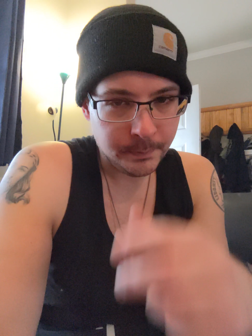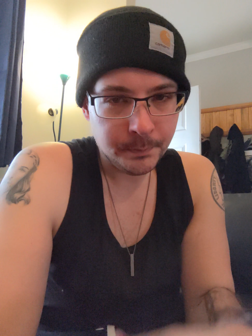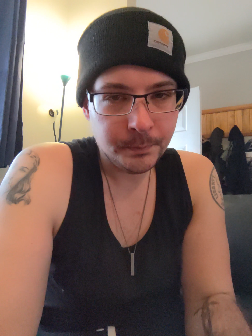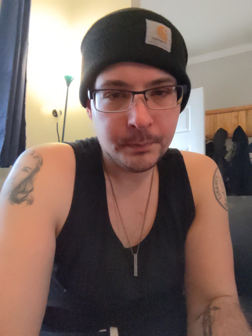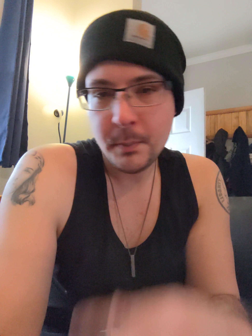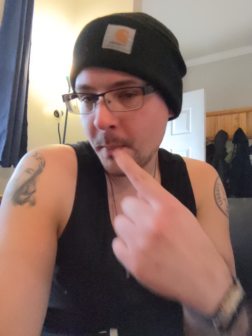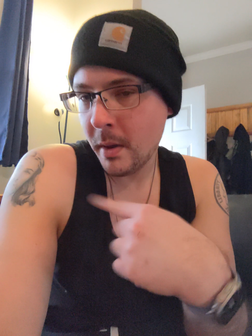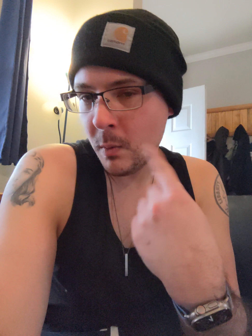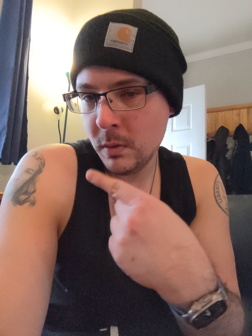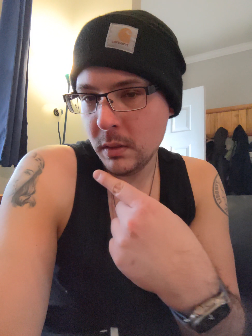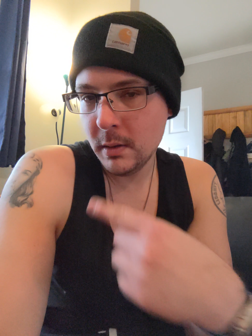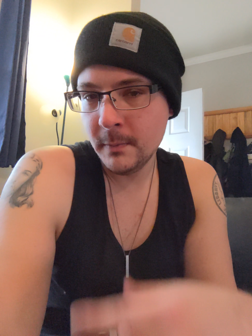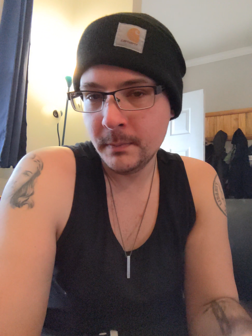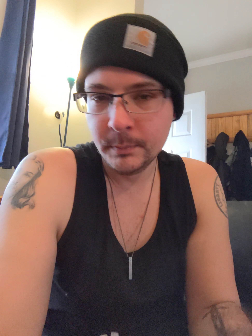mouth